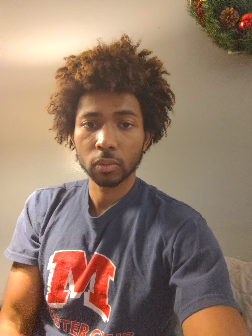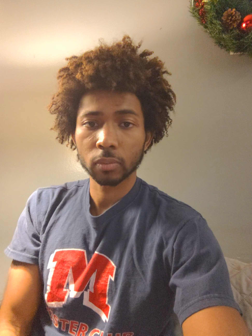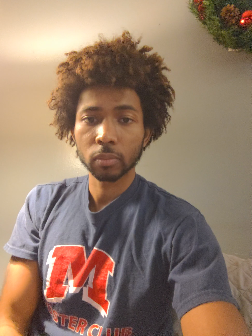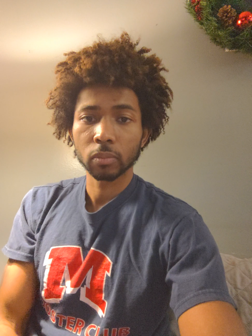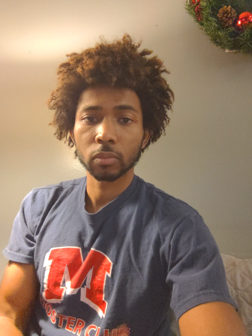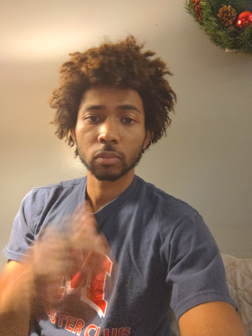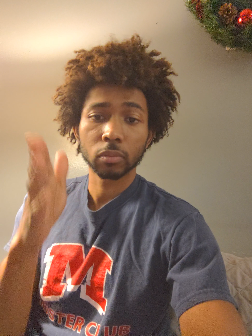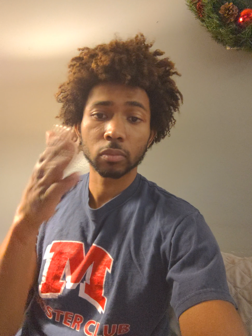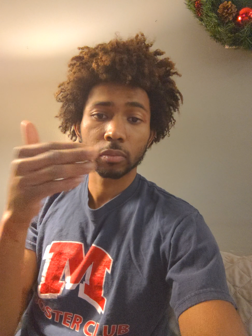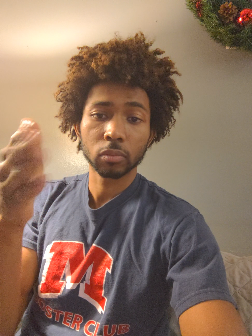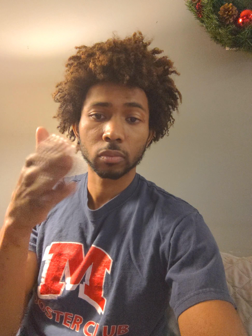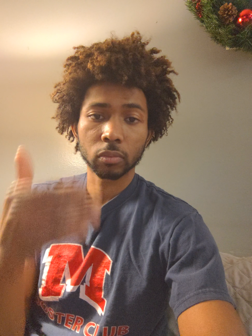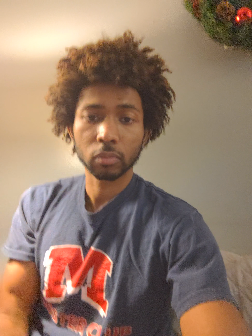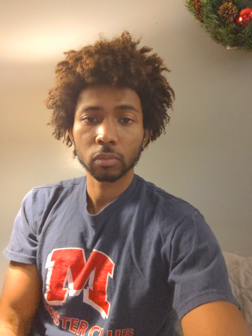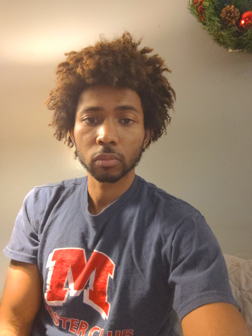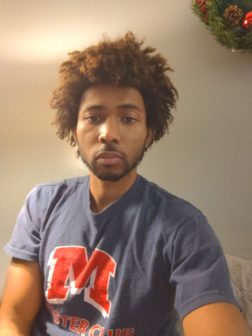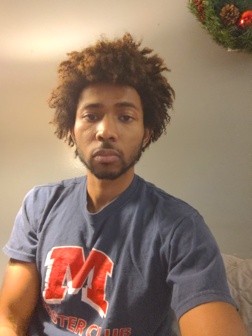flag